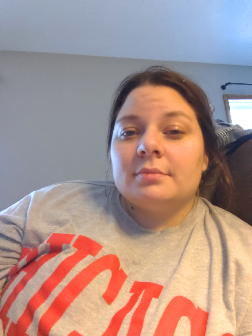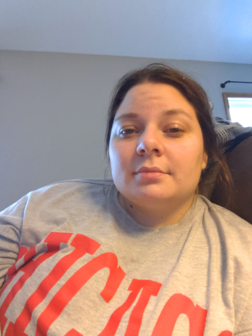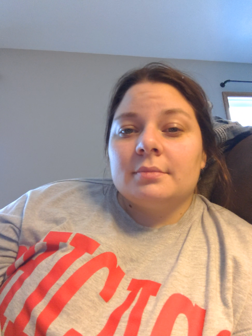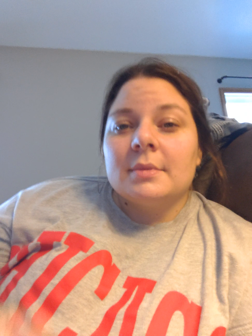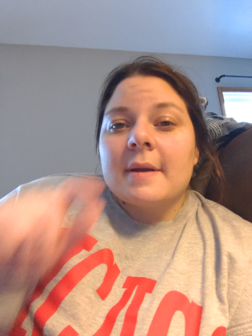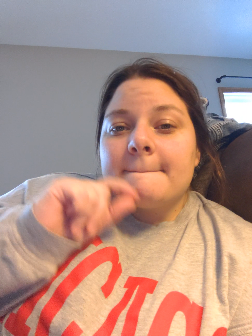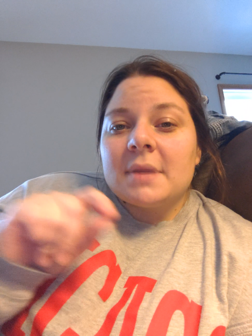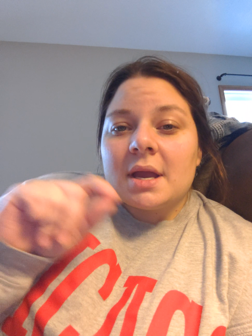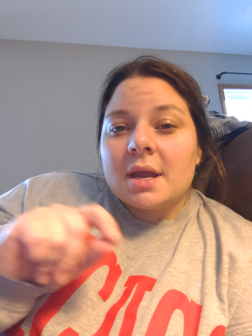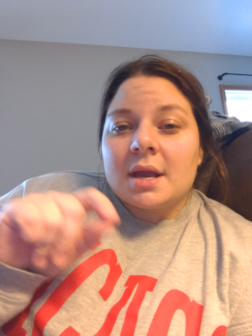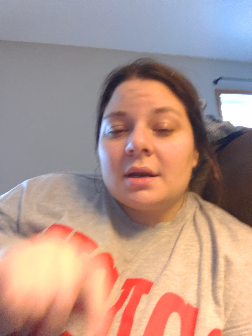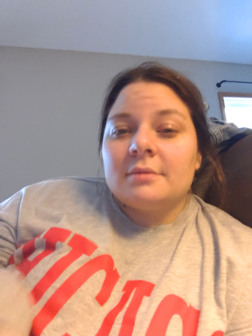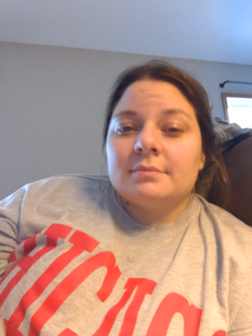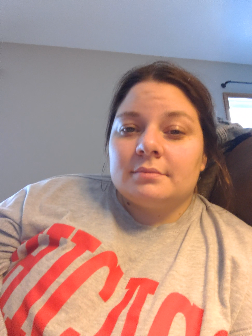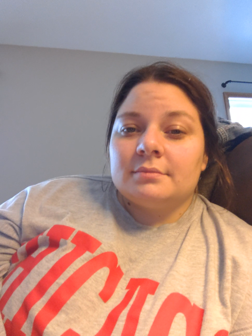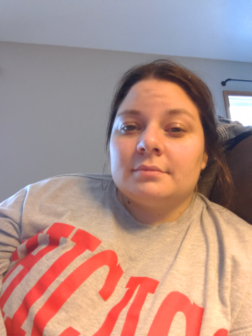pen